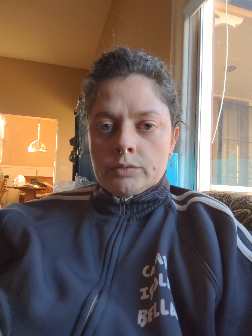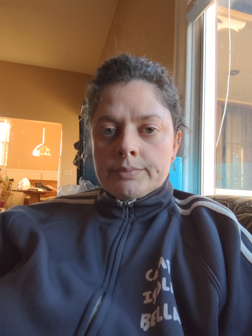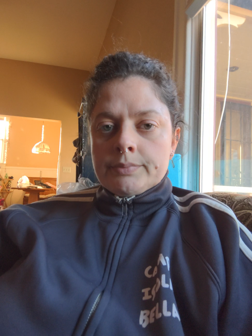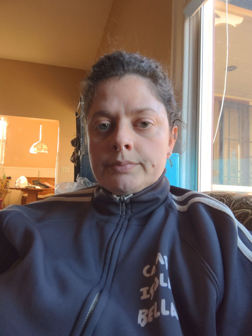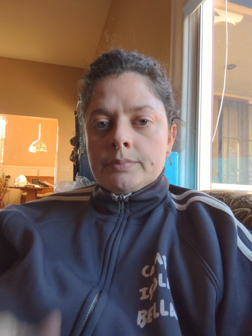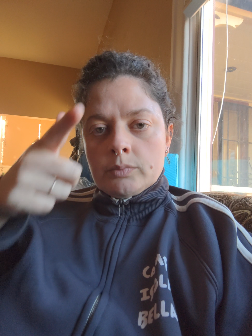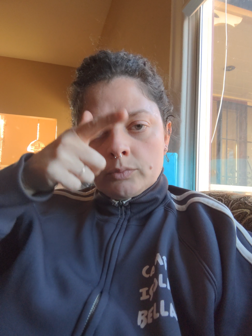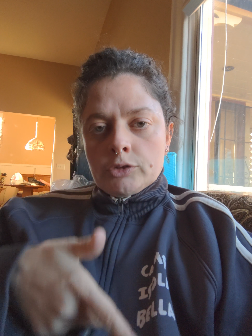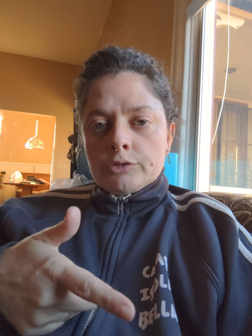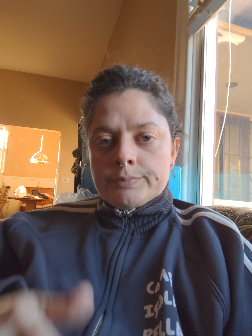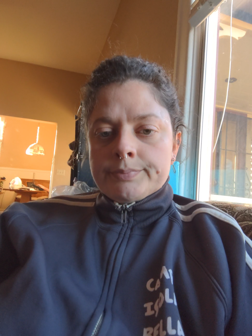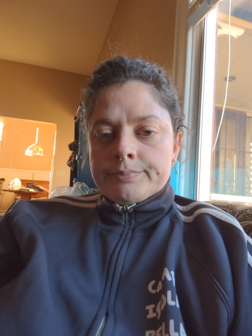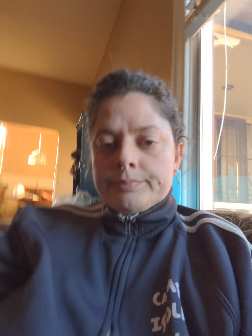brother